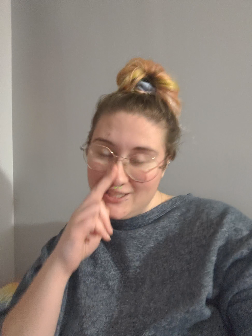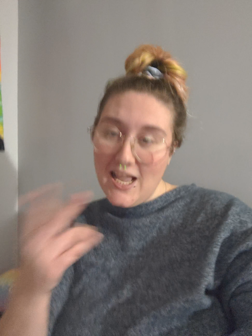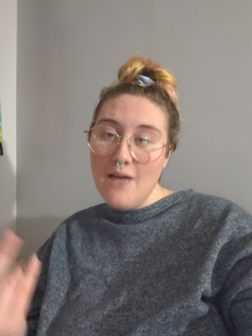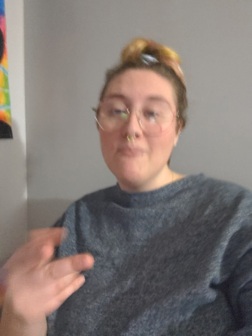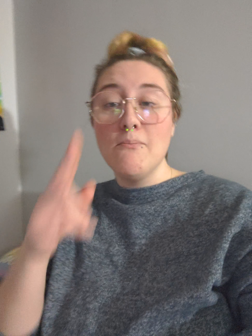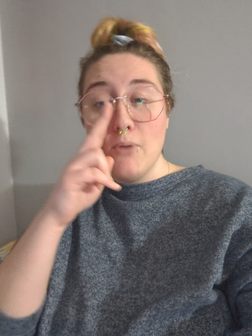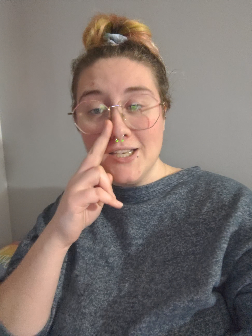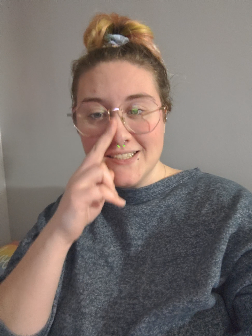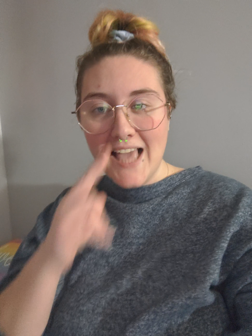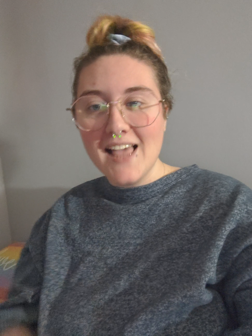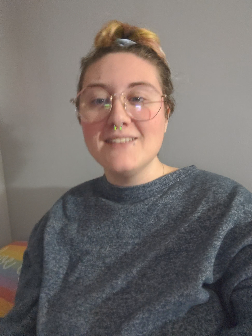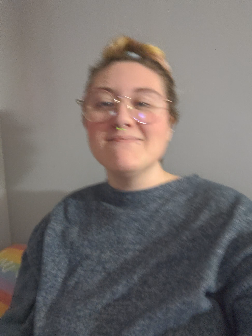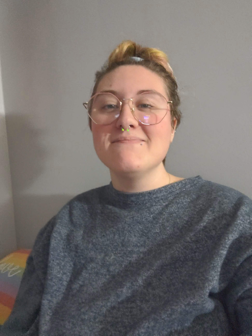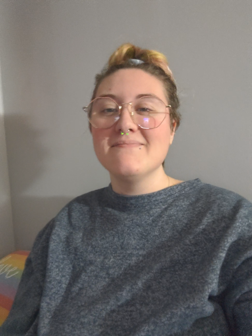pretend